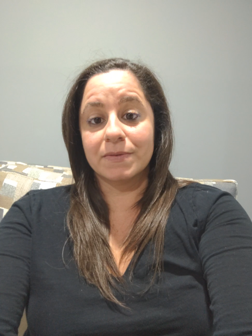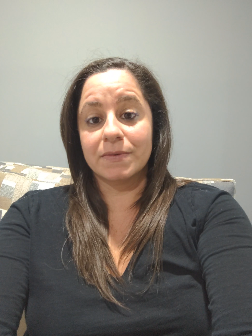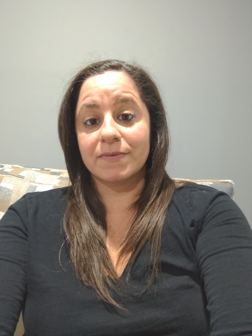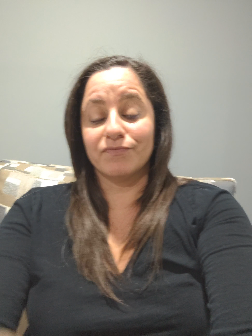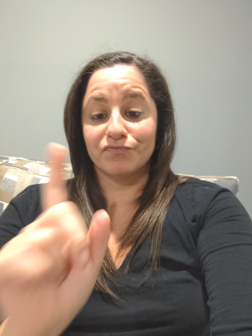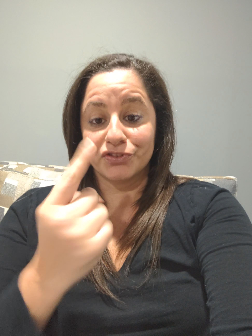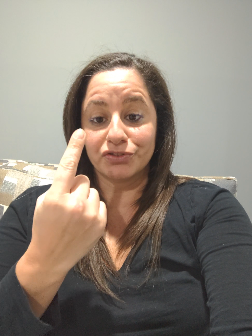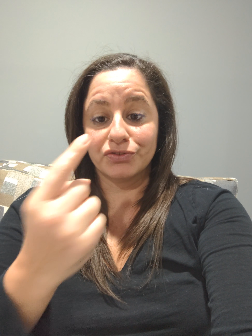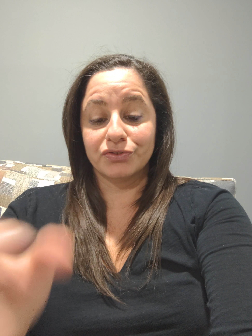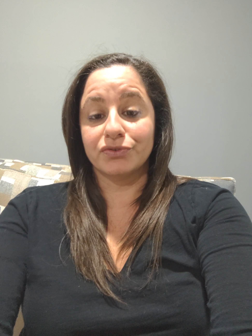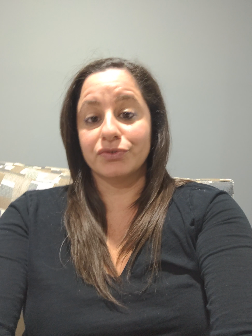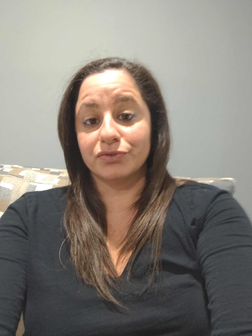first